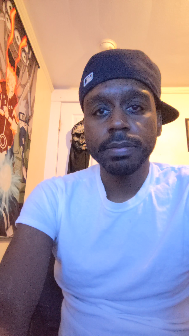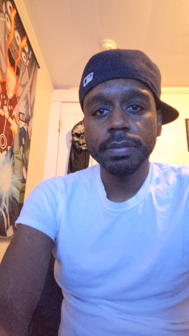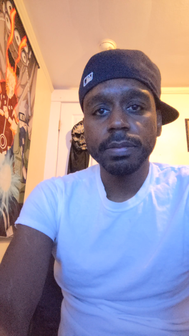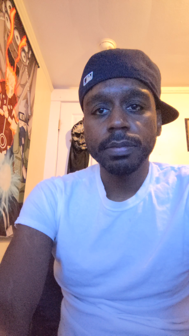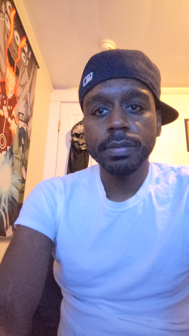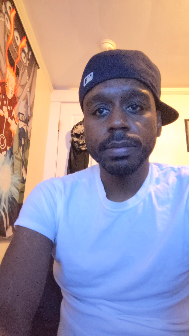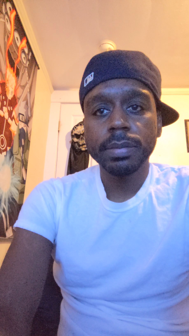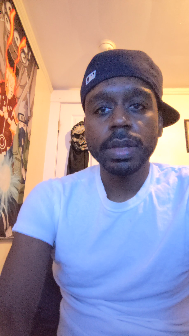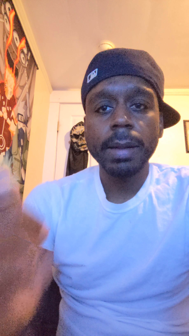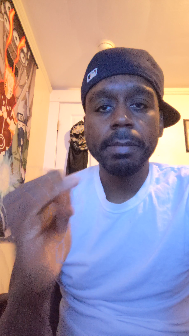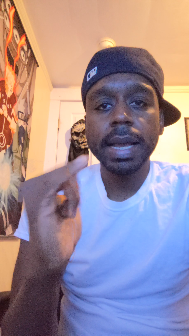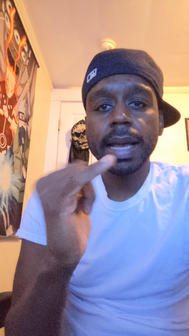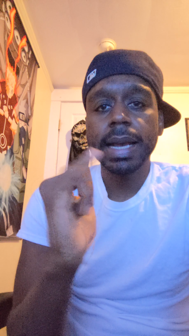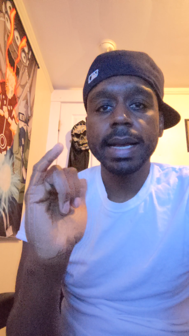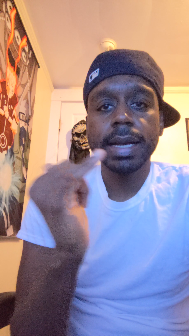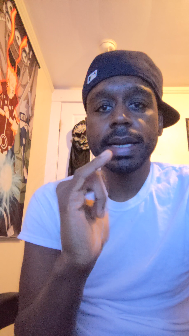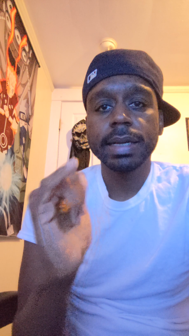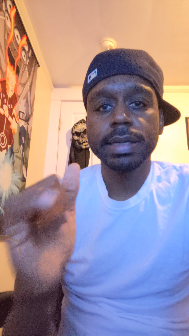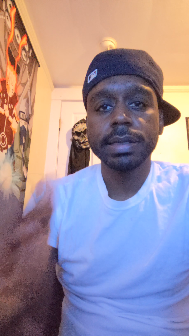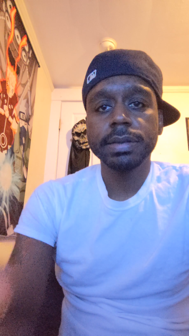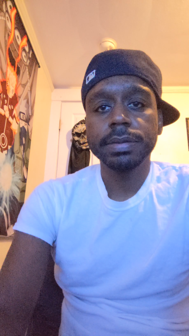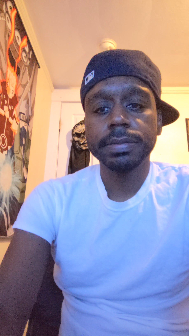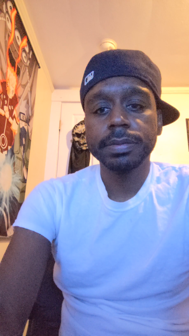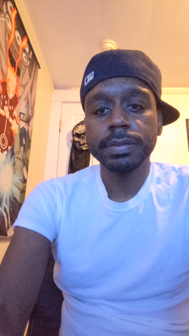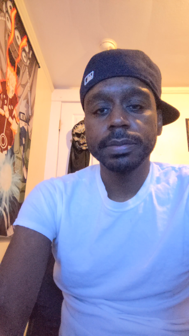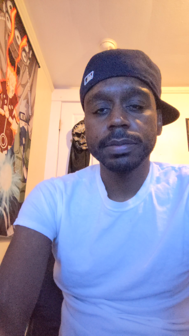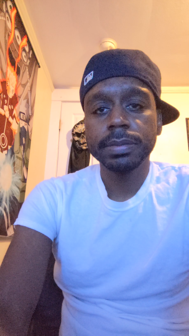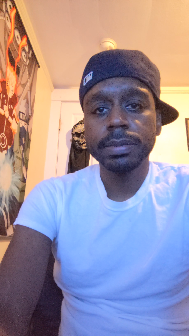play